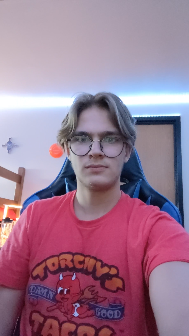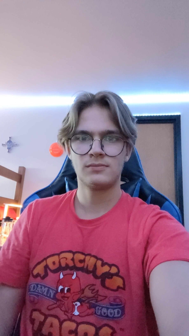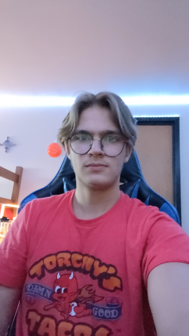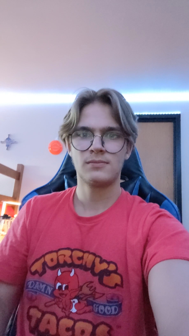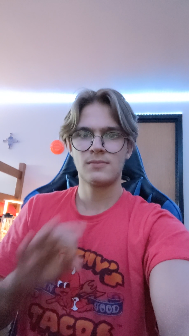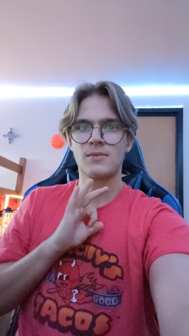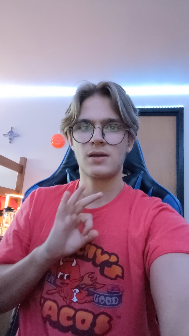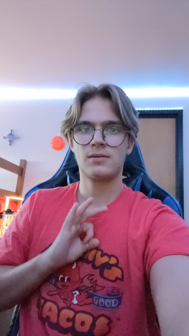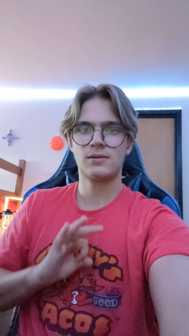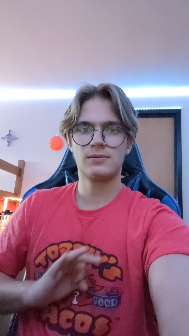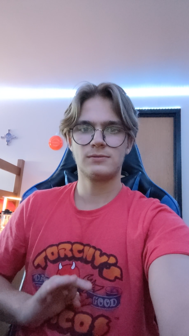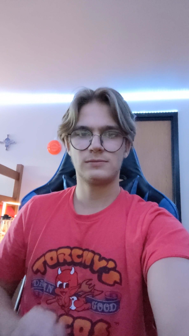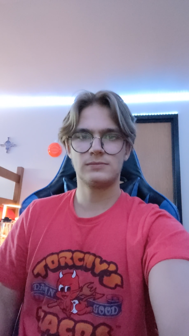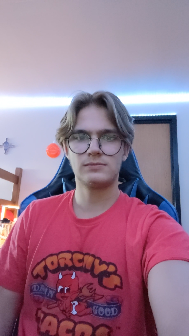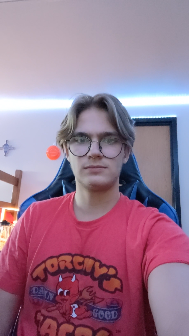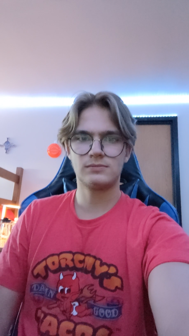button